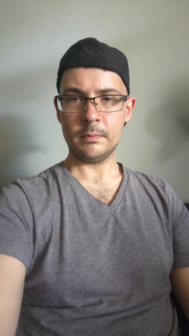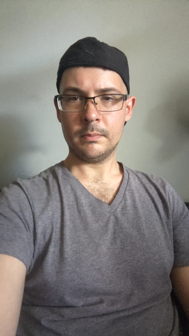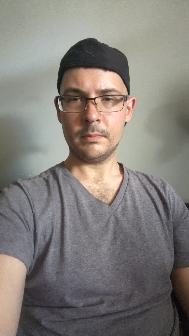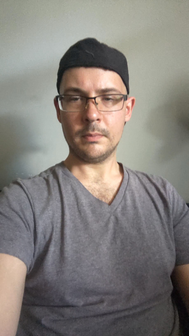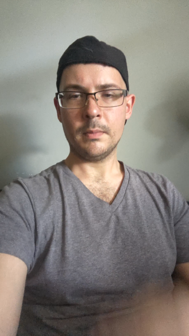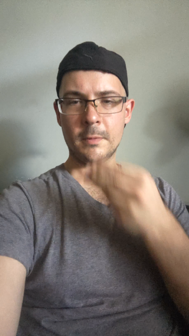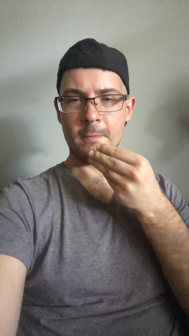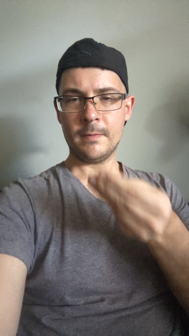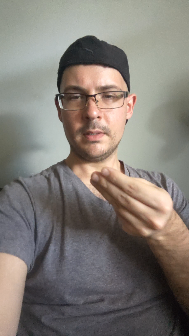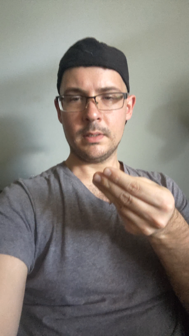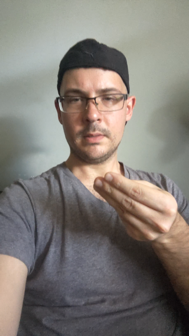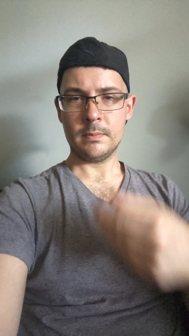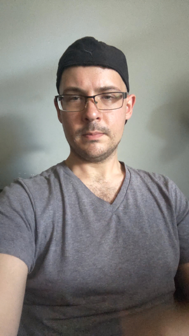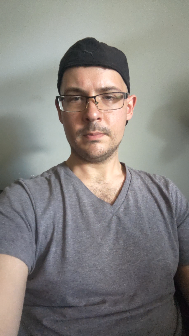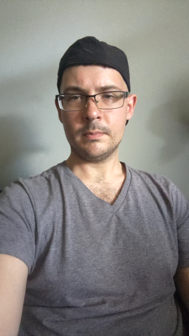feed